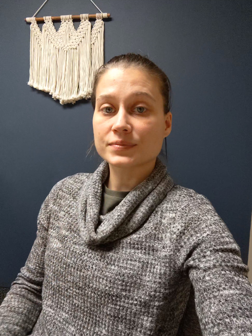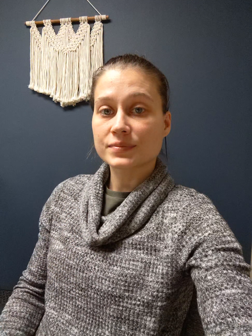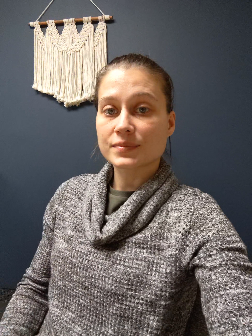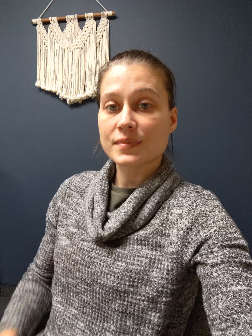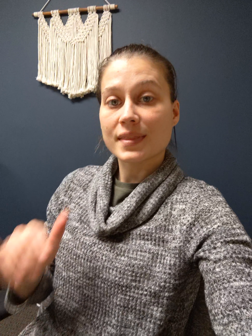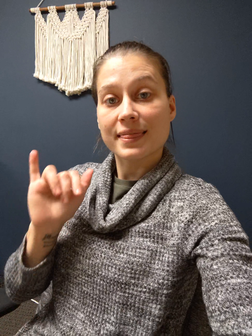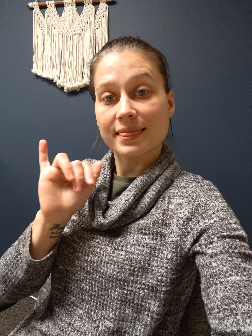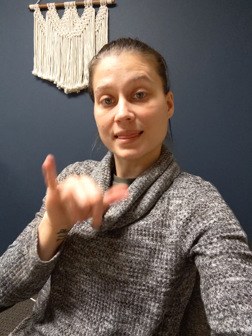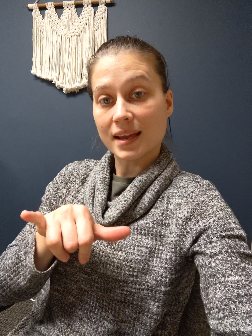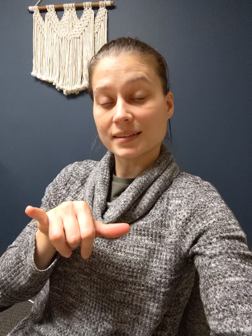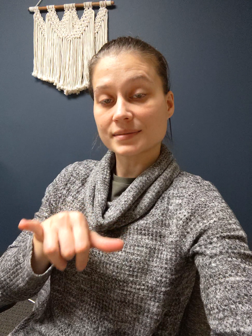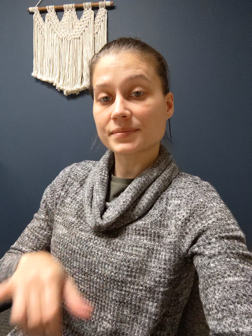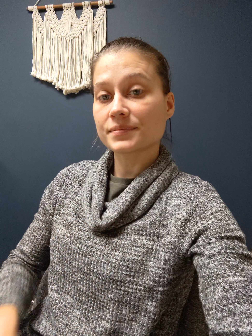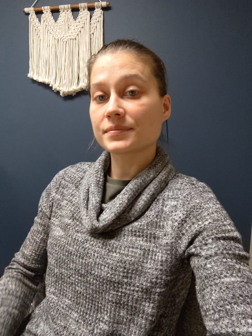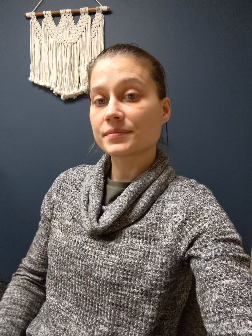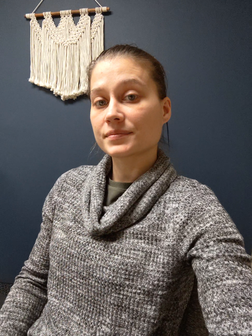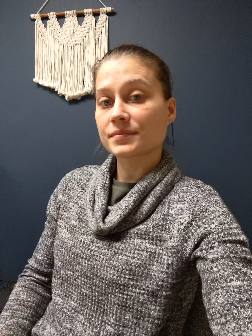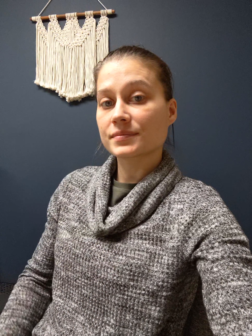that